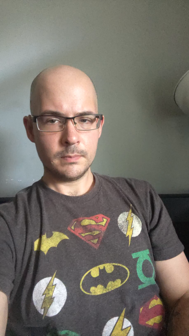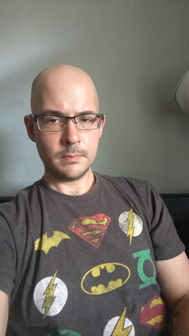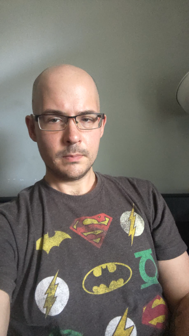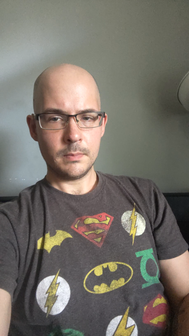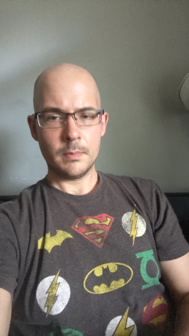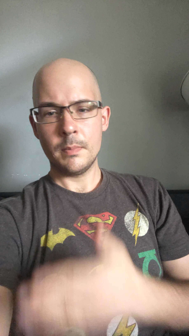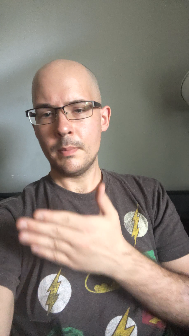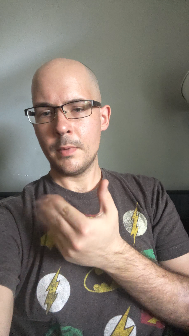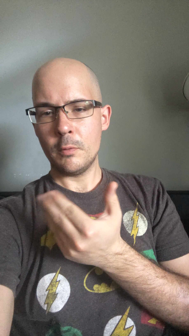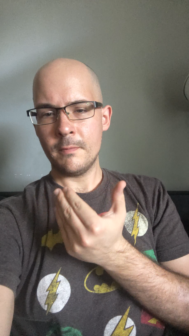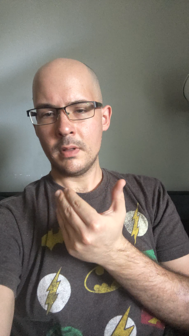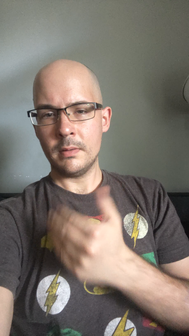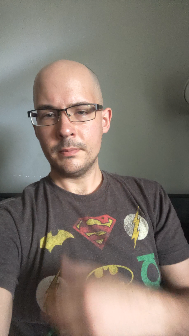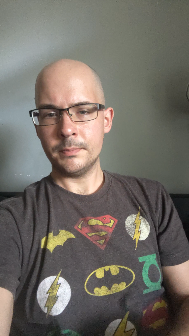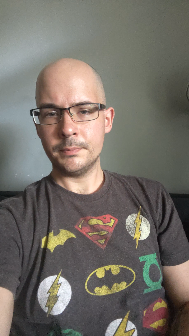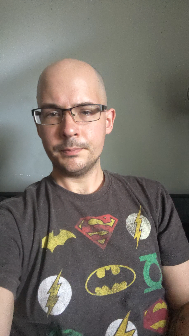butterfly